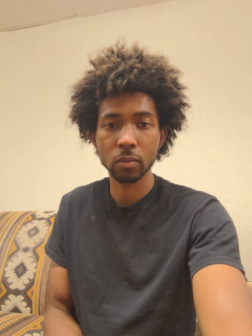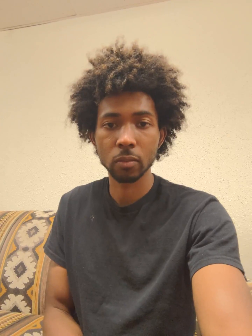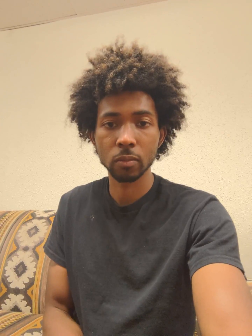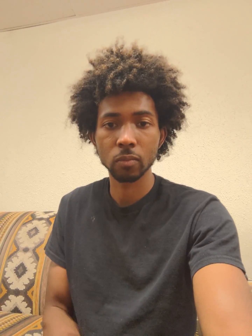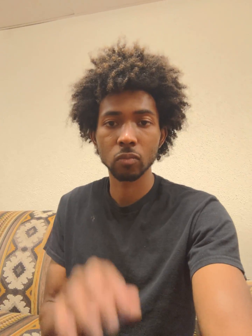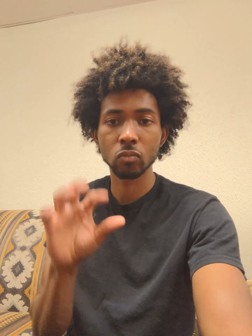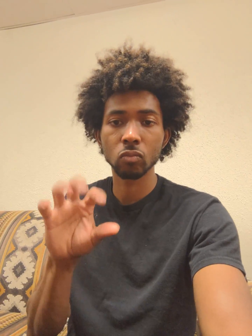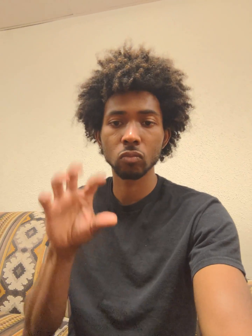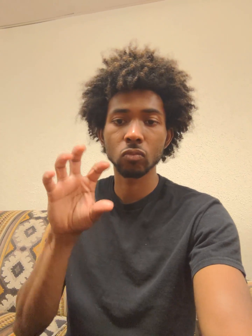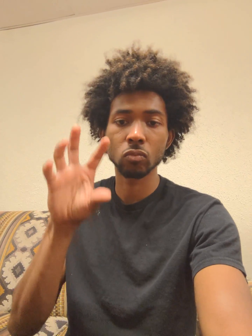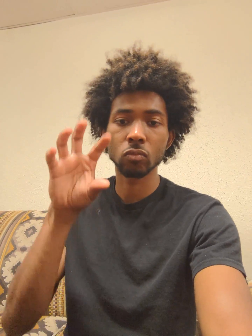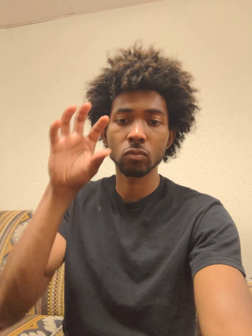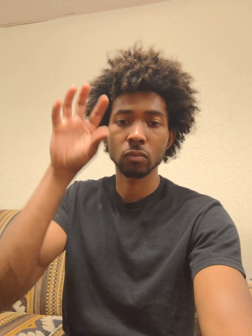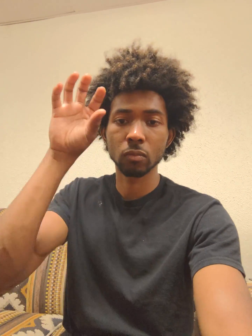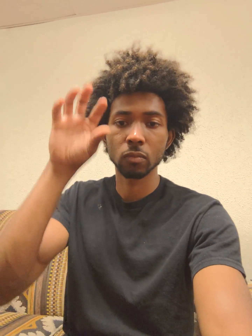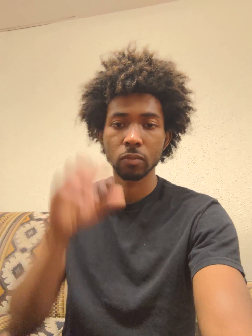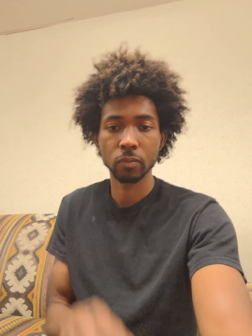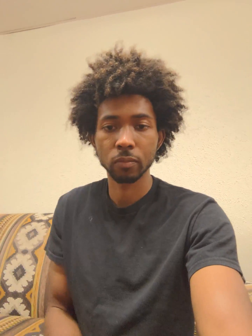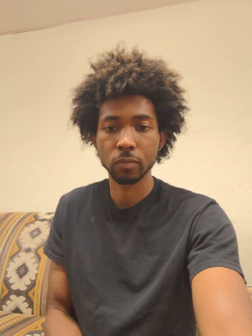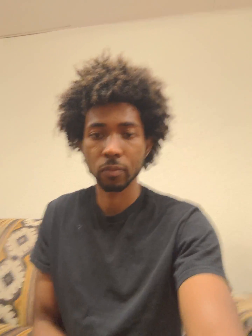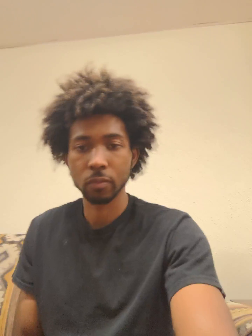climb